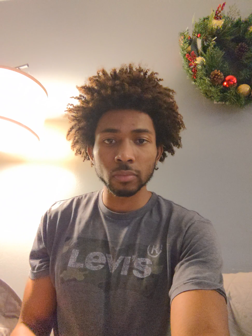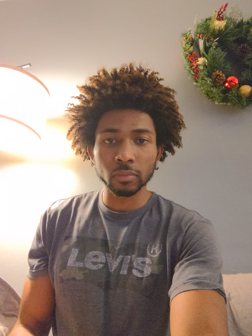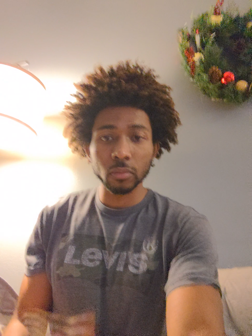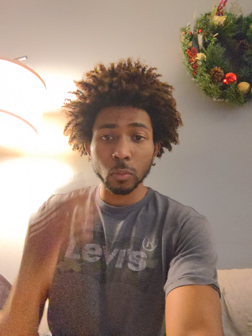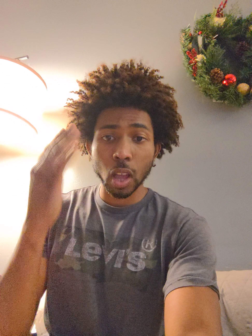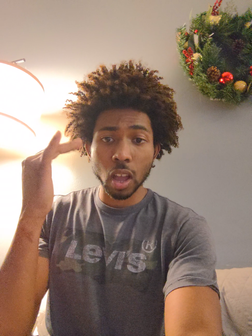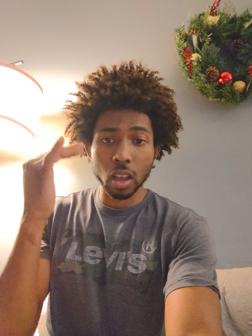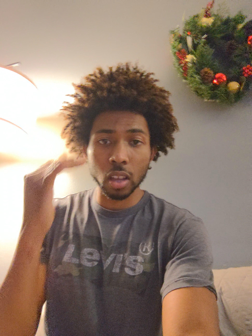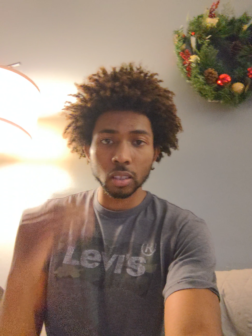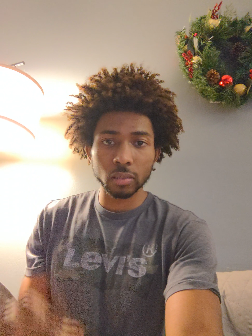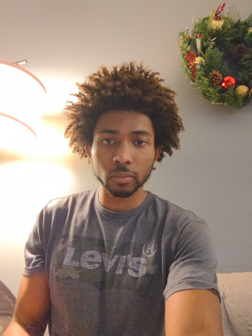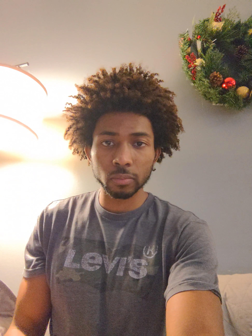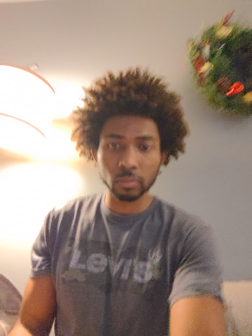why